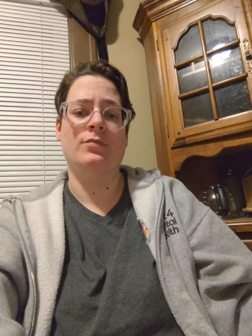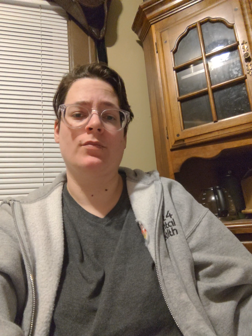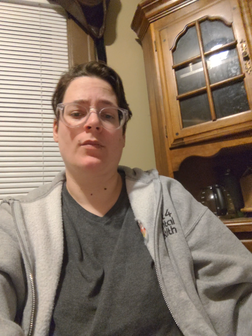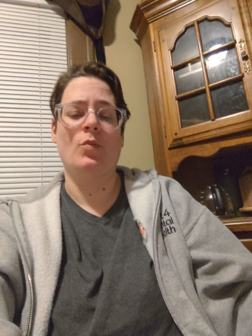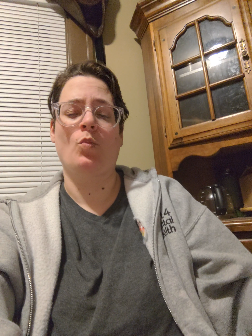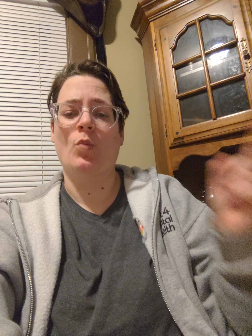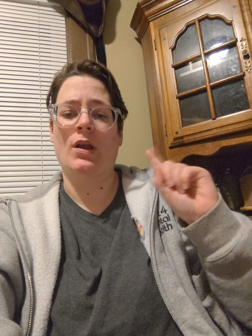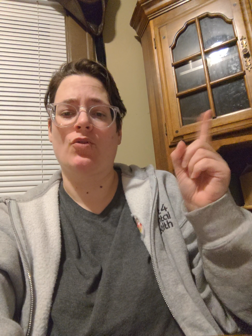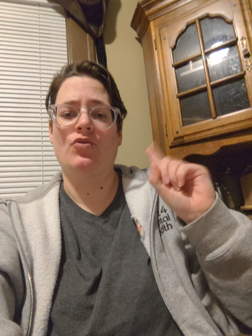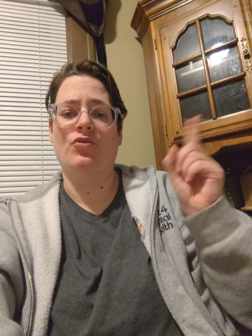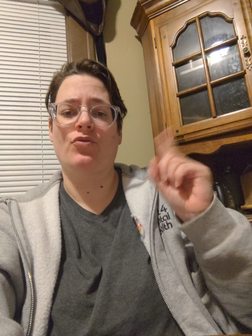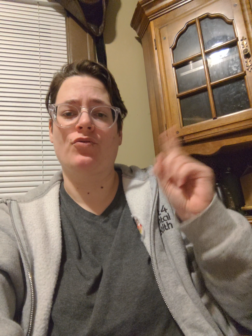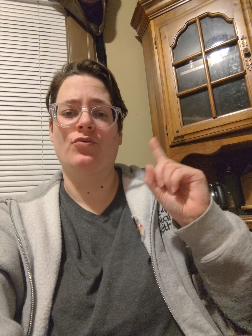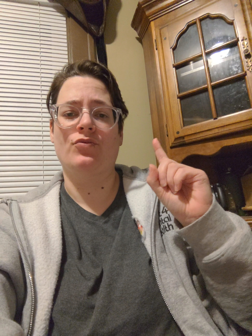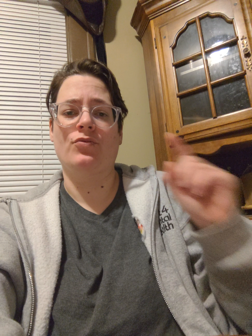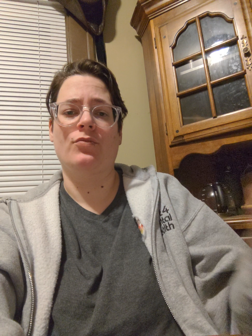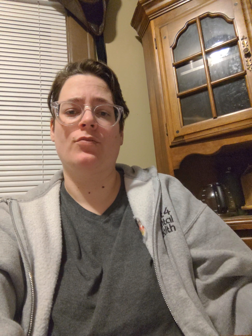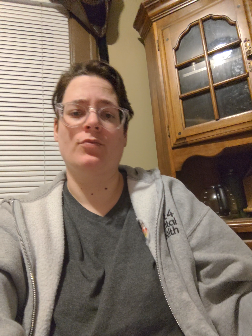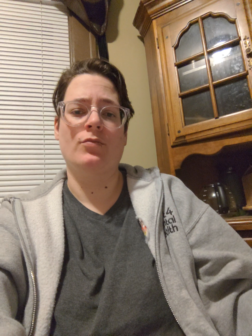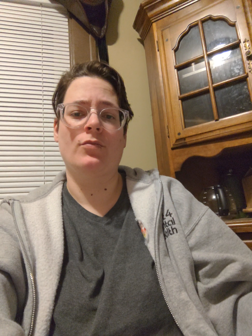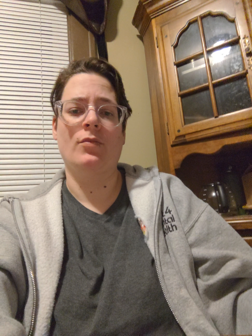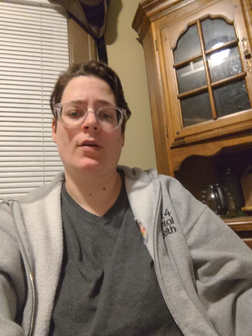where